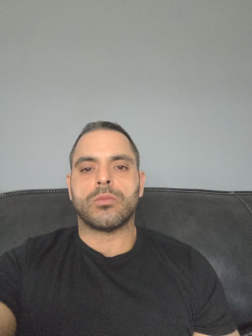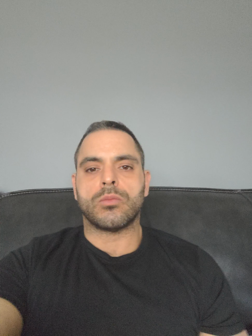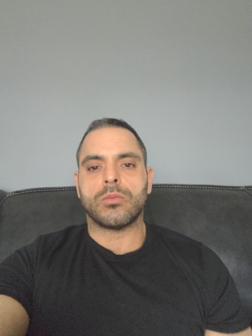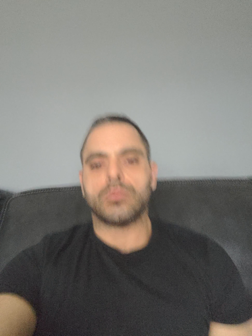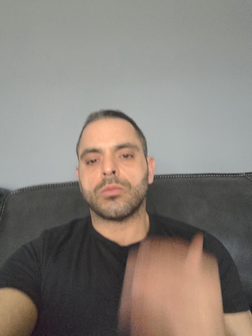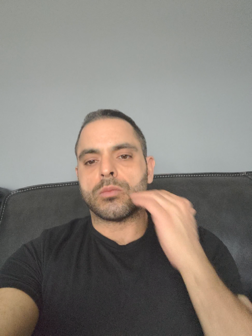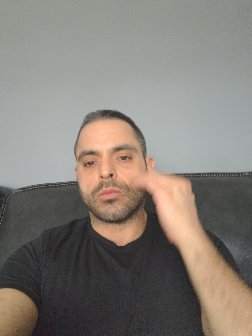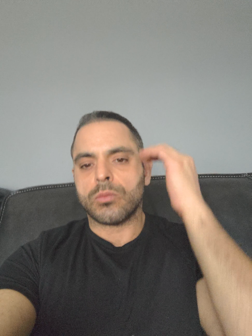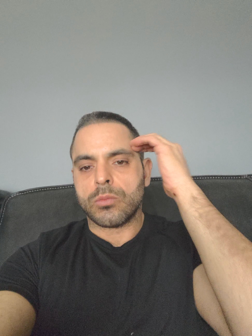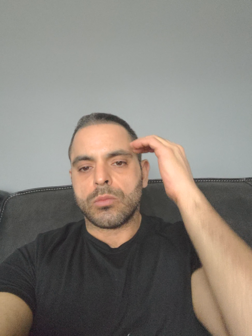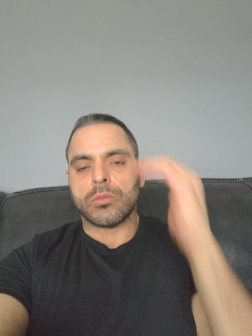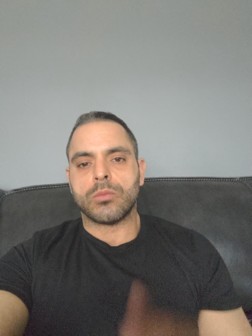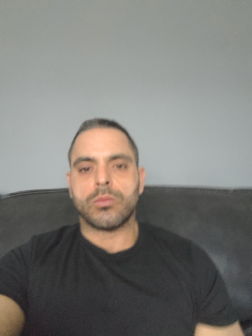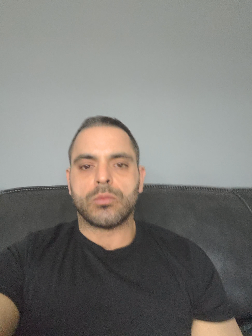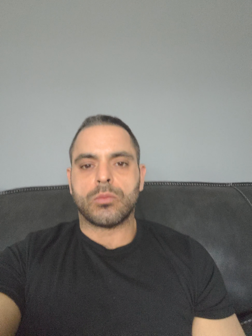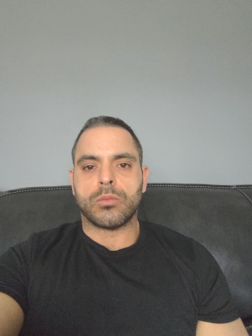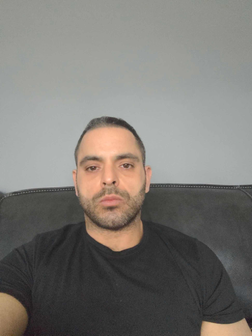head